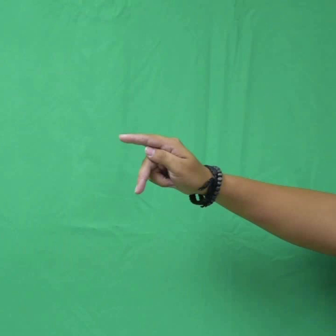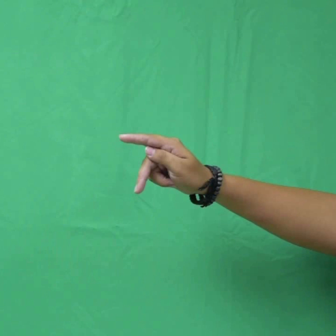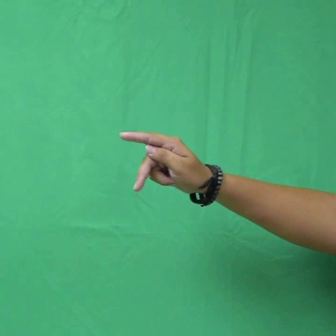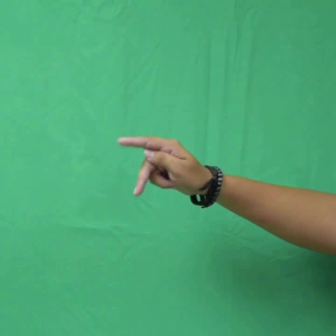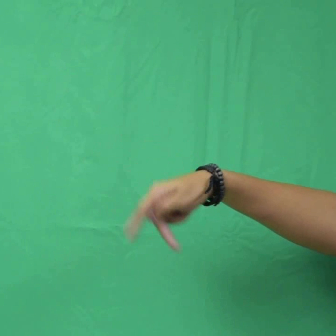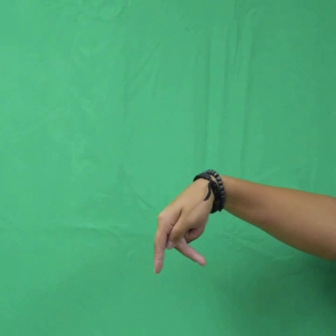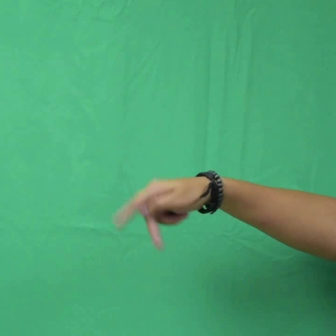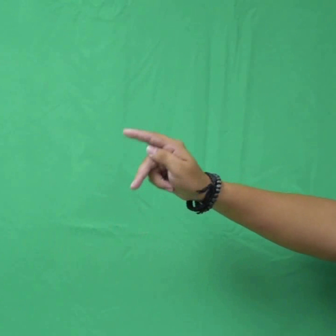K